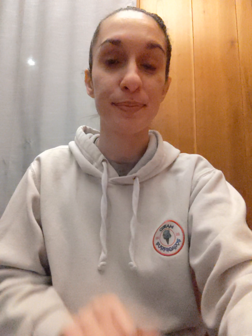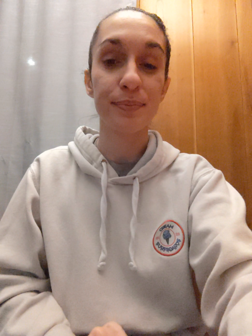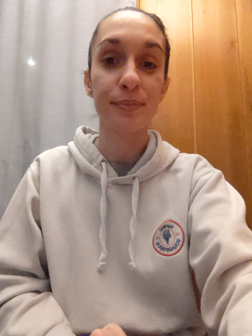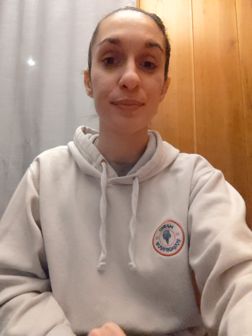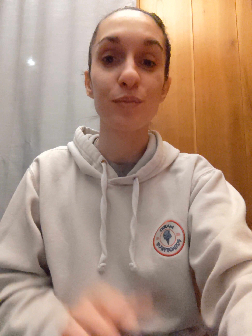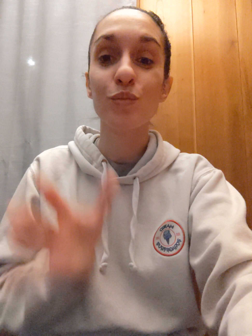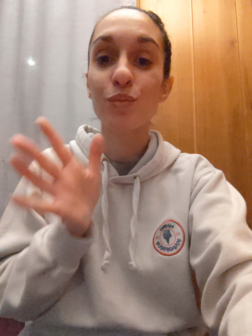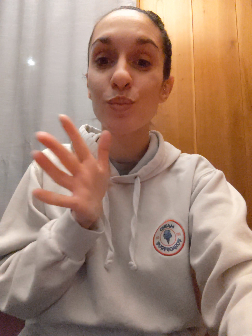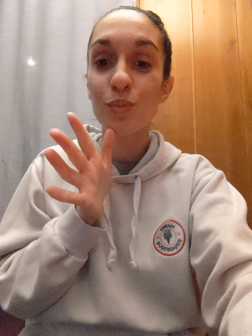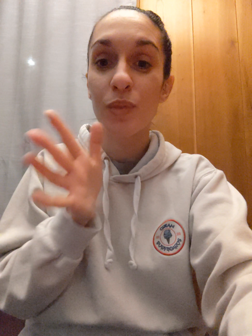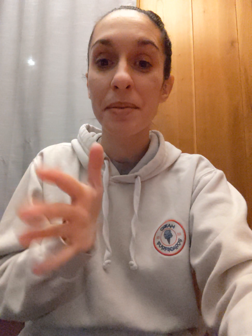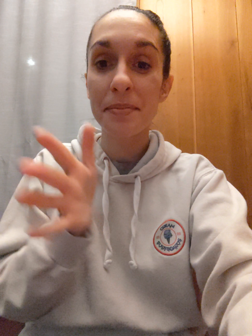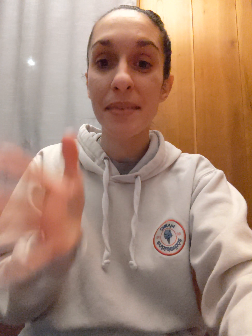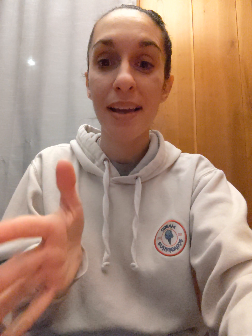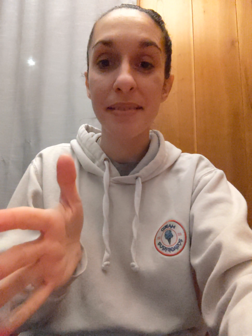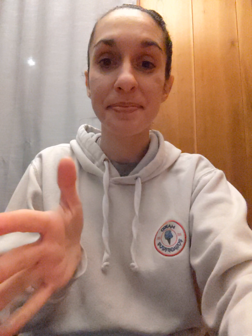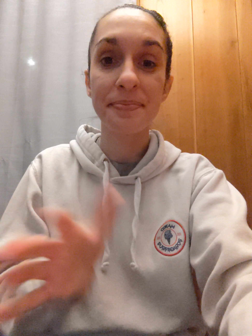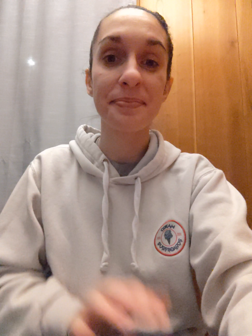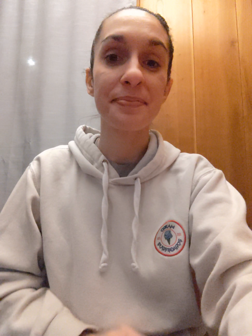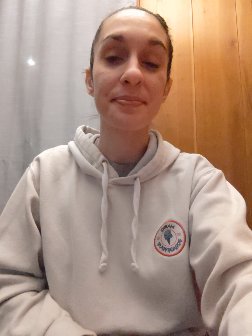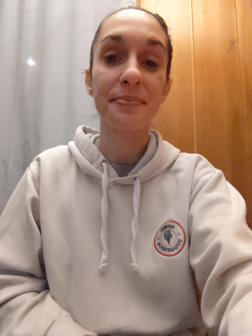grandma